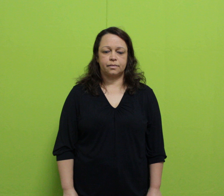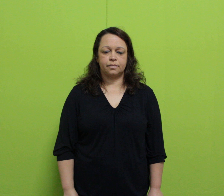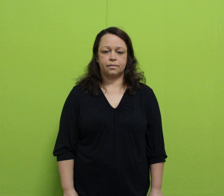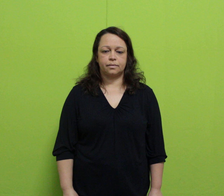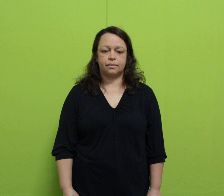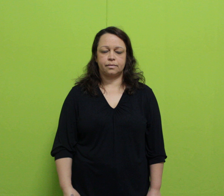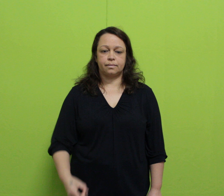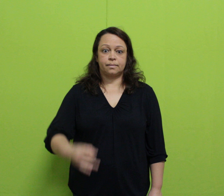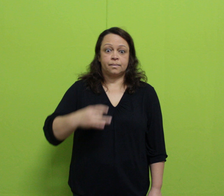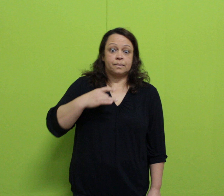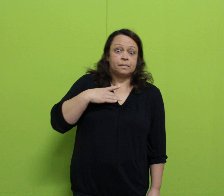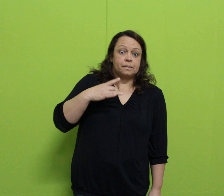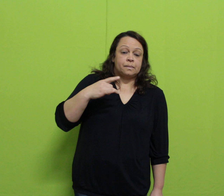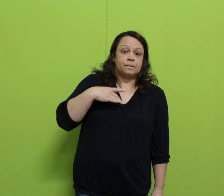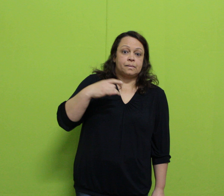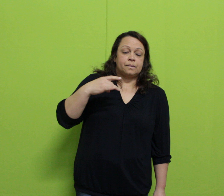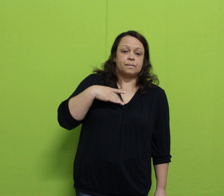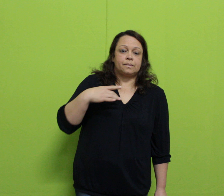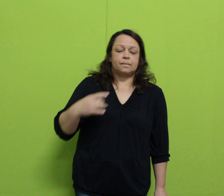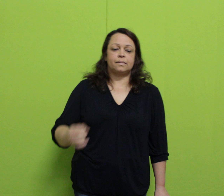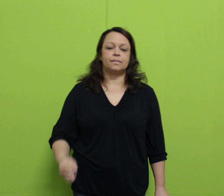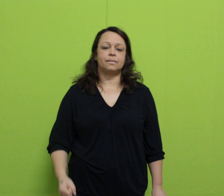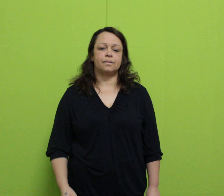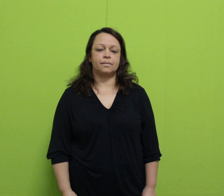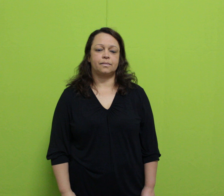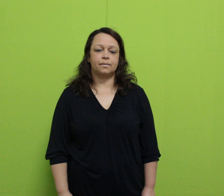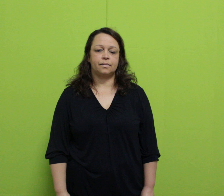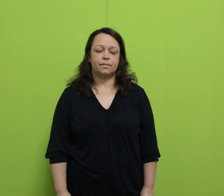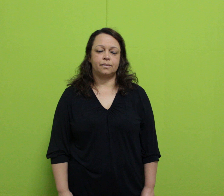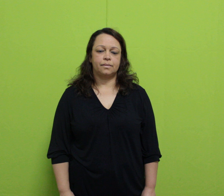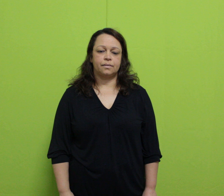medo